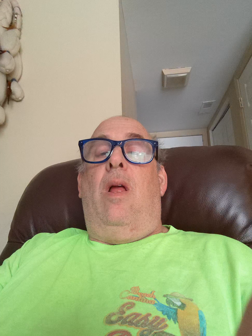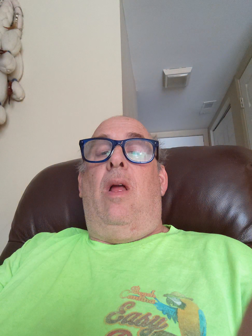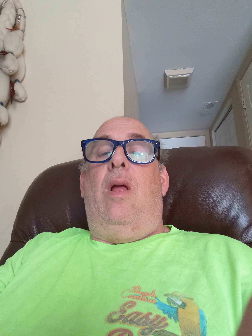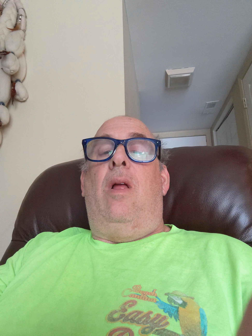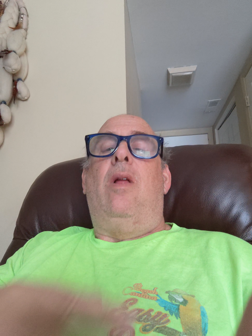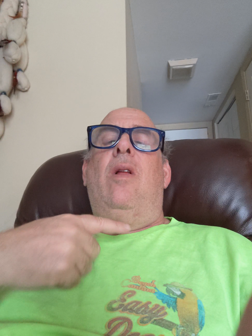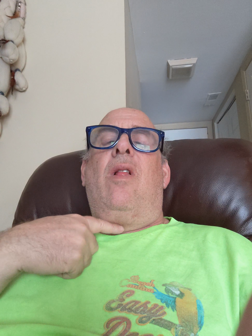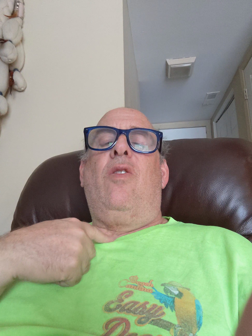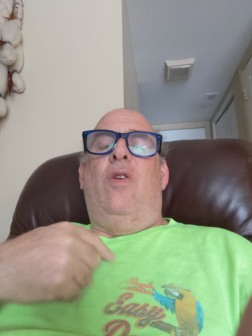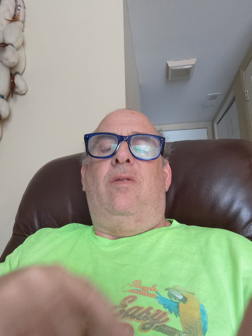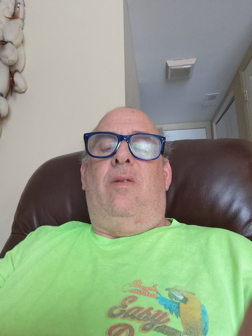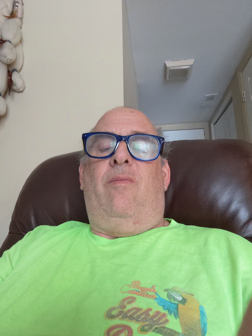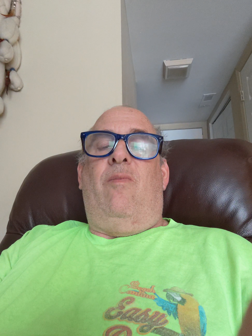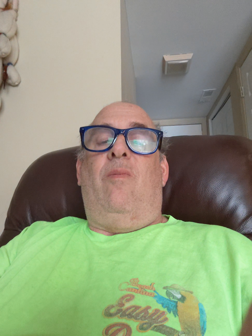thirsty